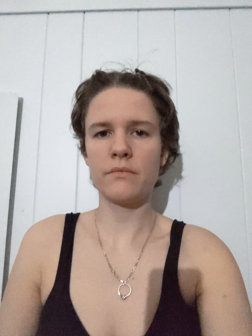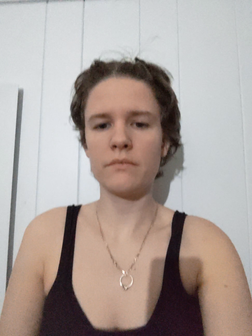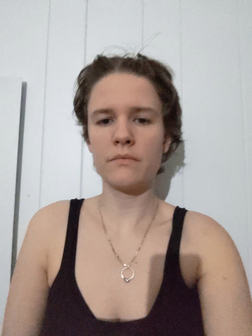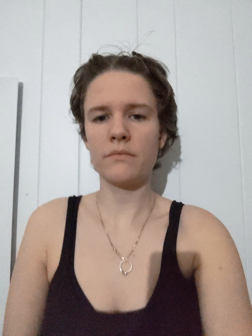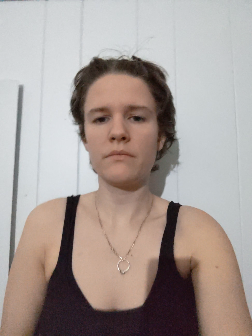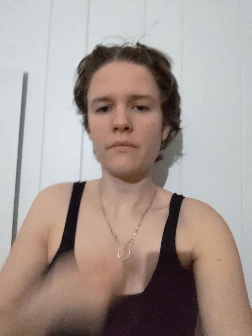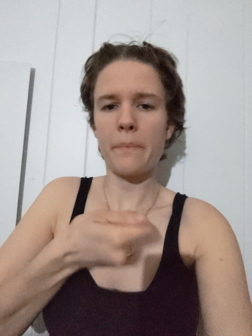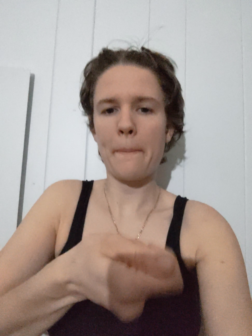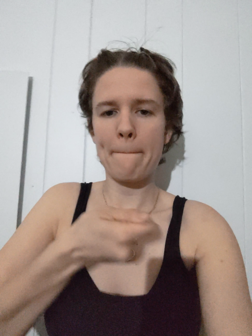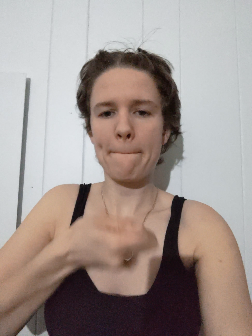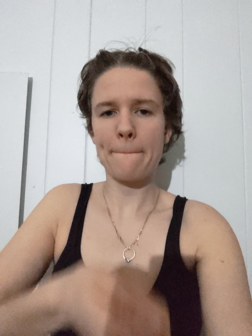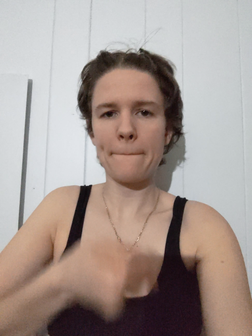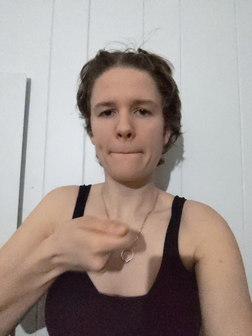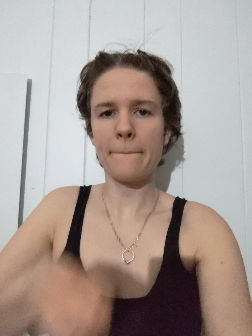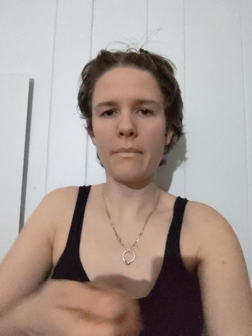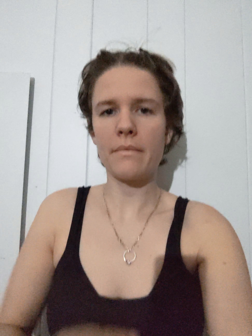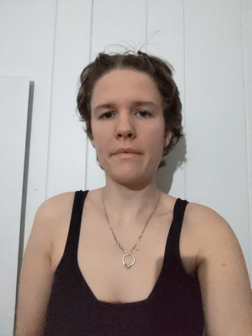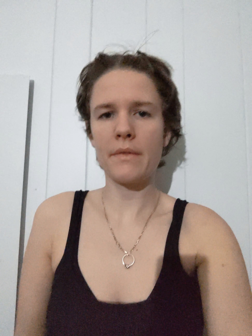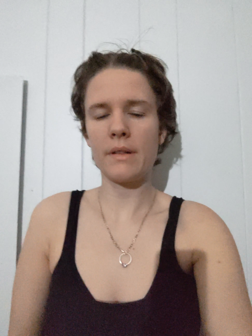vacuum